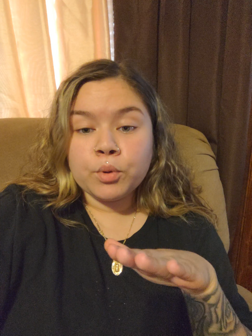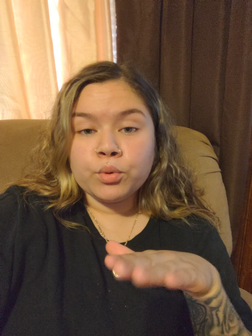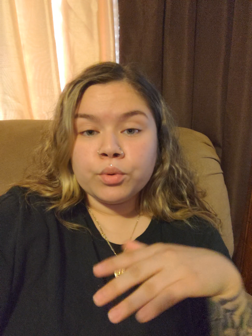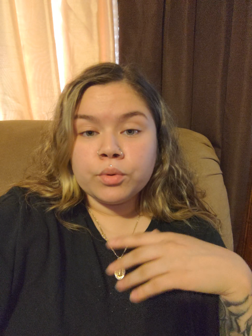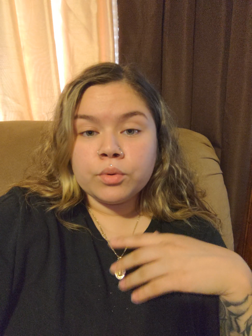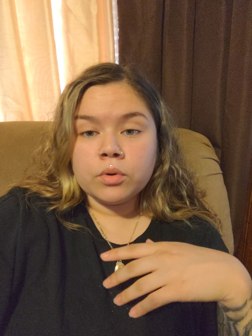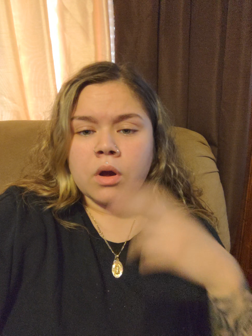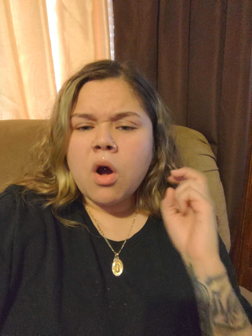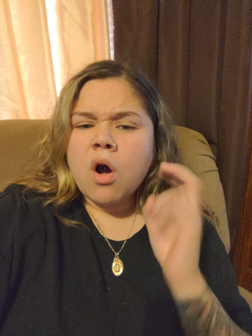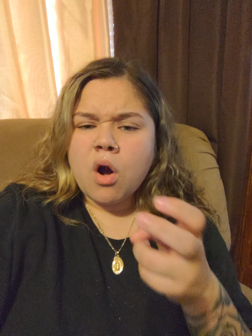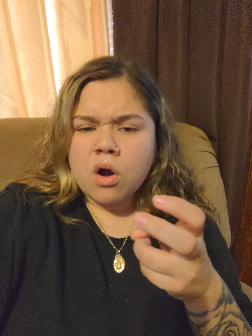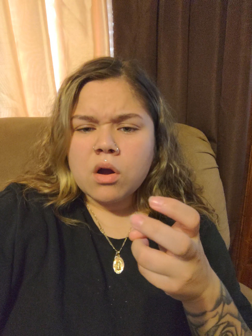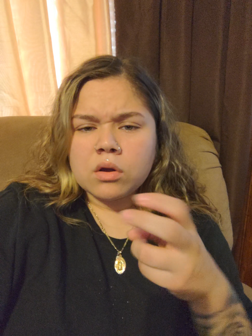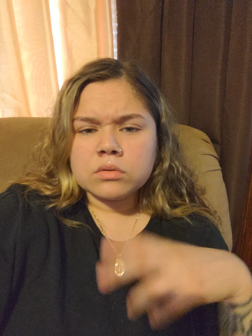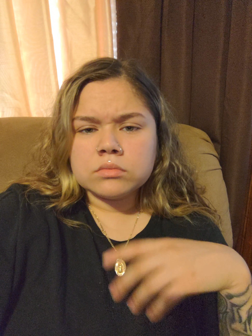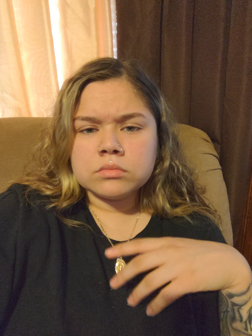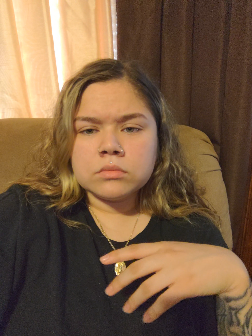hard